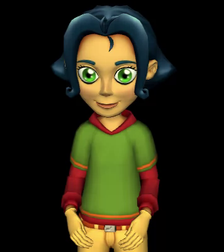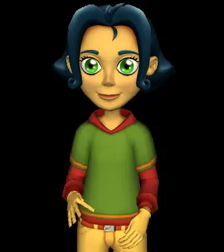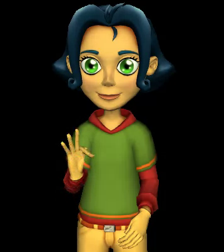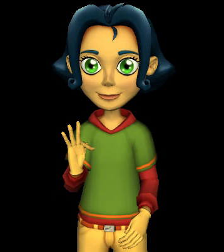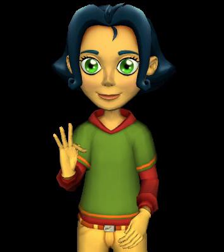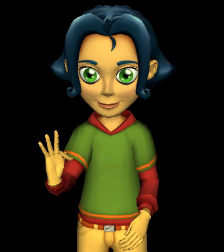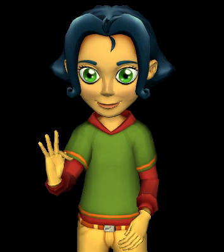فرنسا